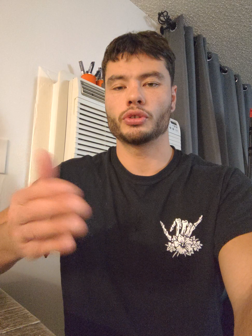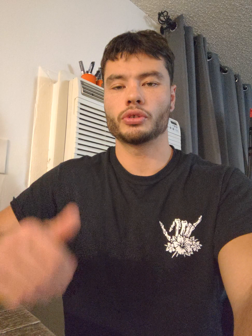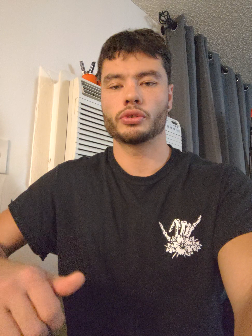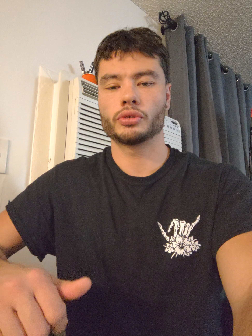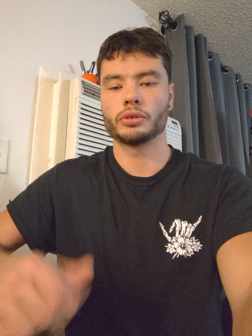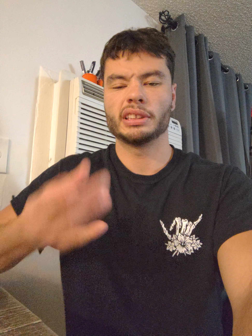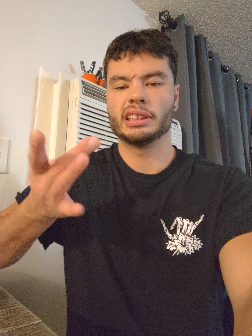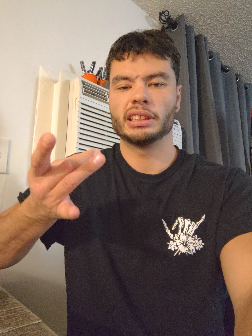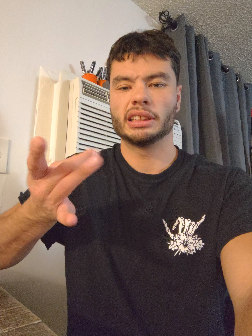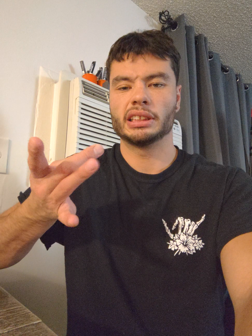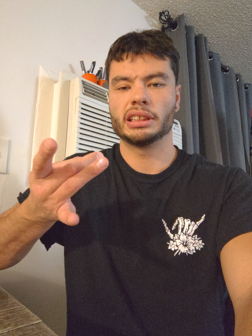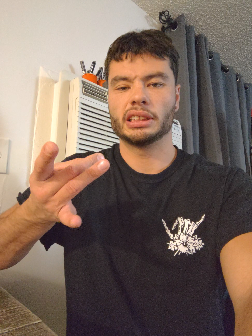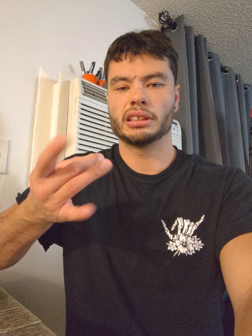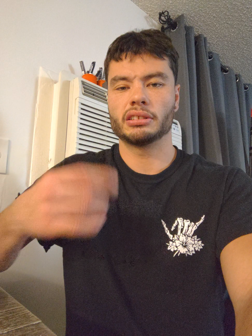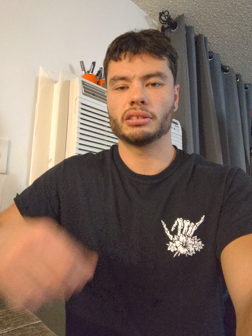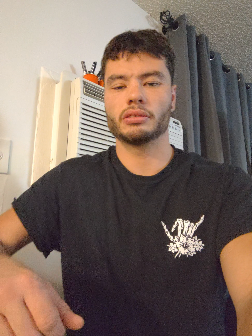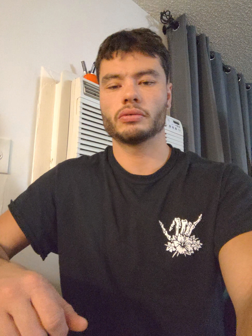sticky